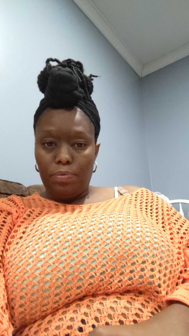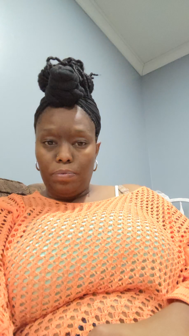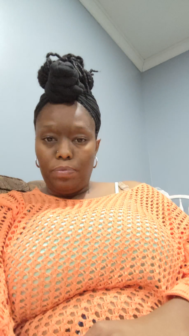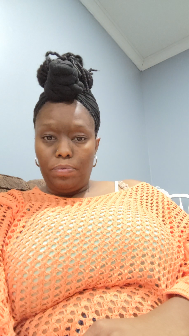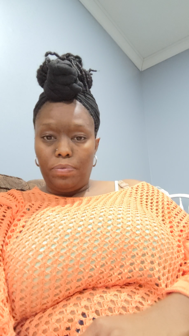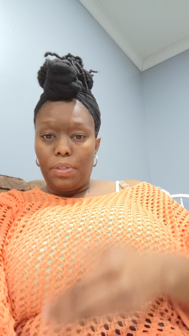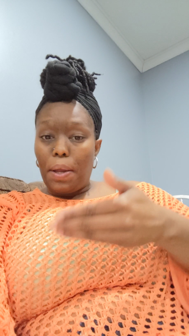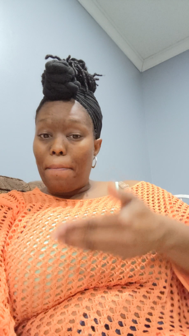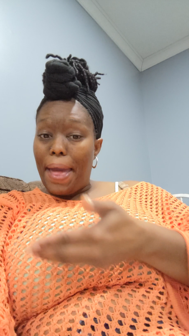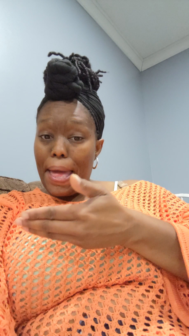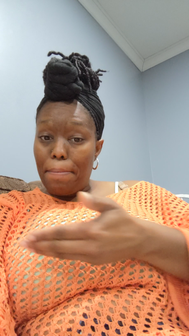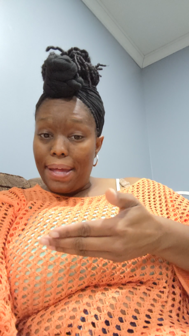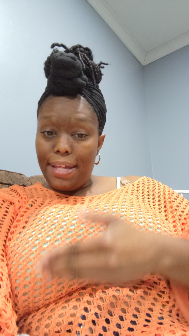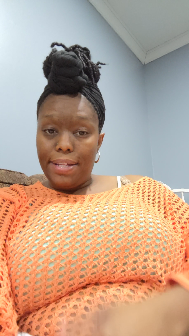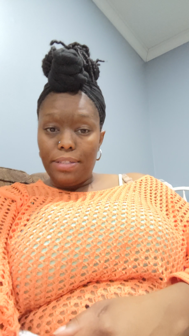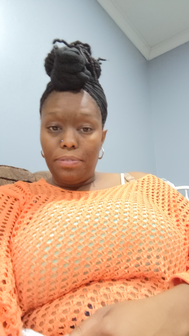baby